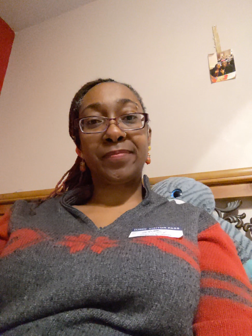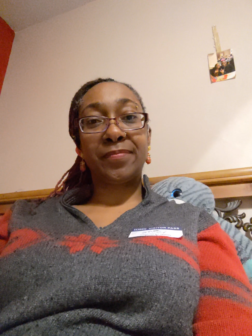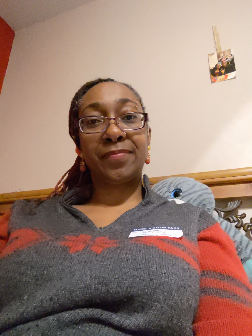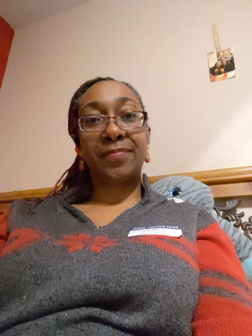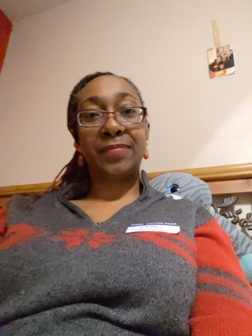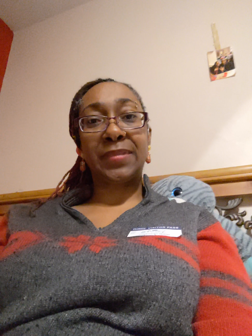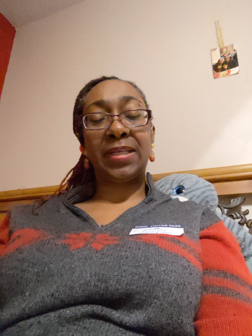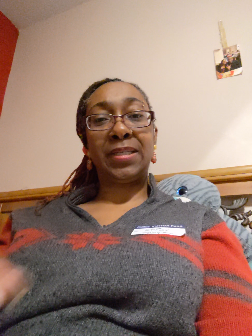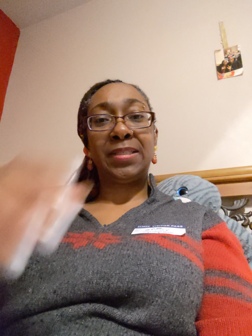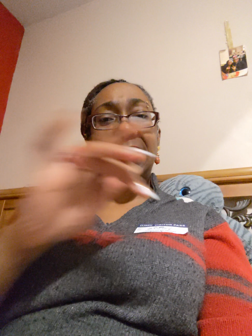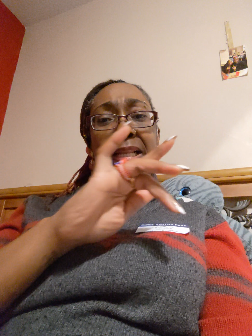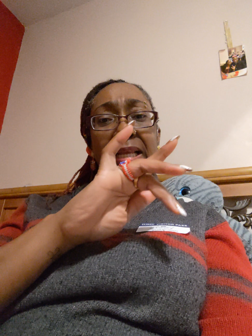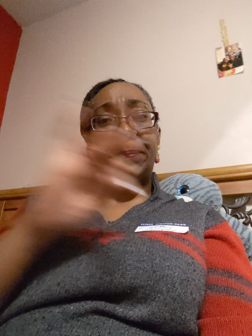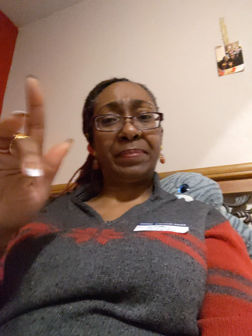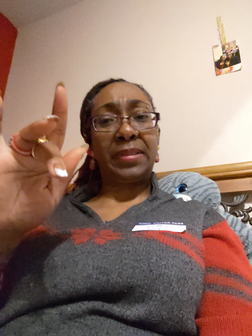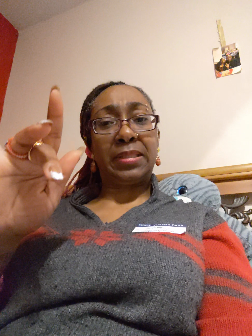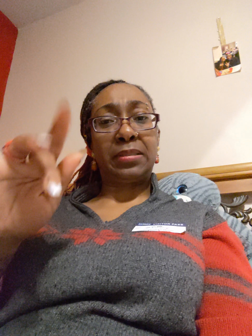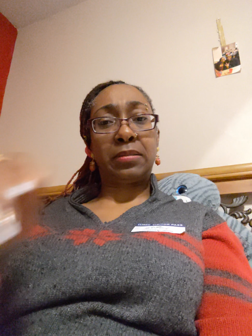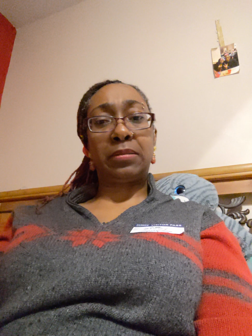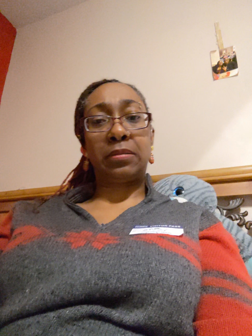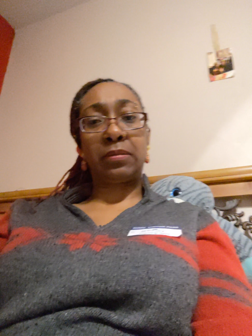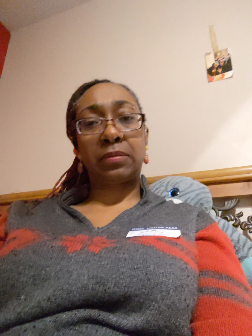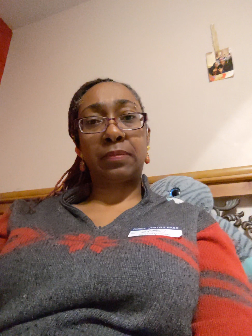empty